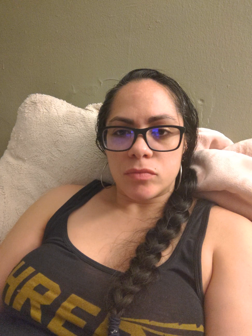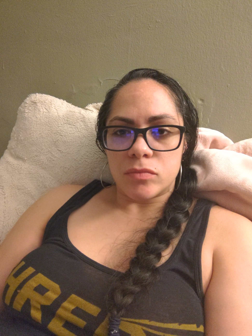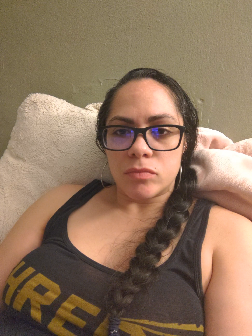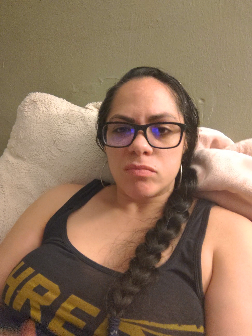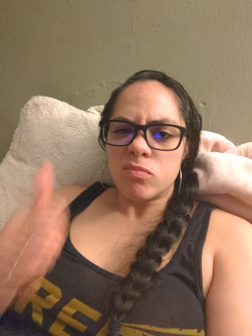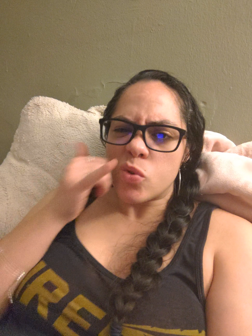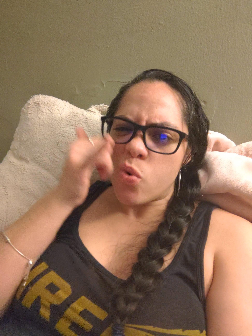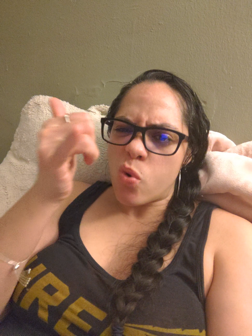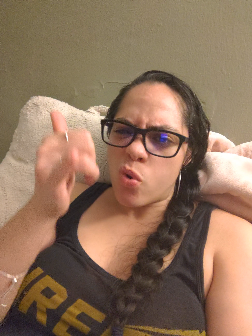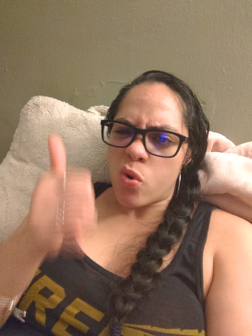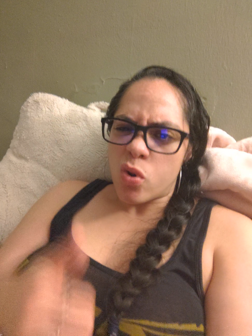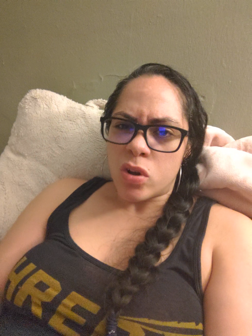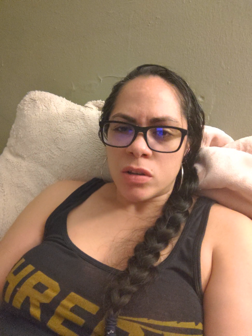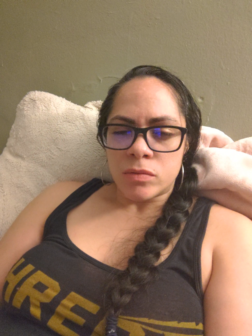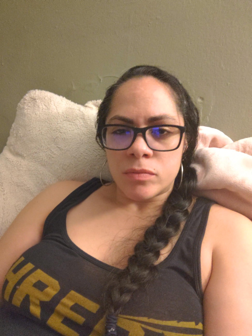call on the phone